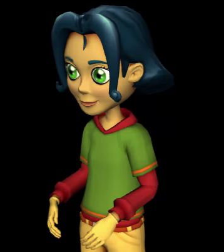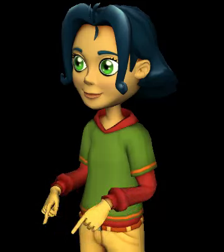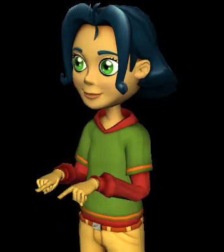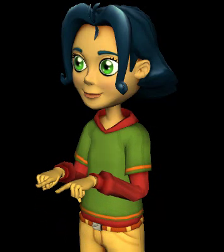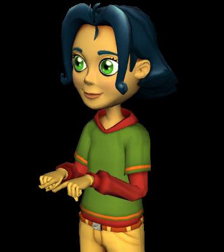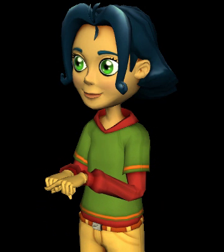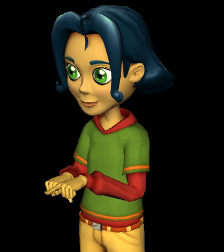أيضا